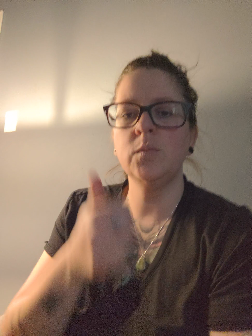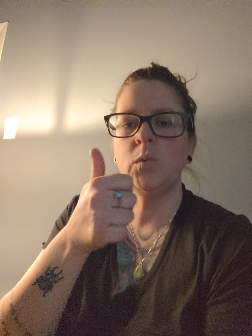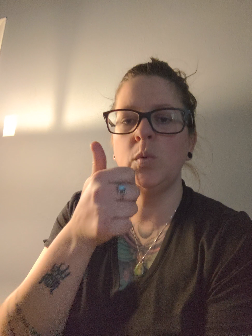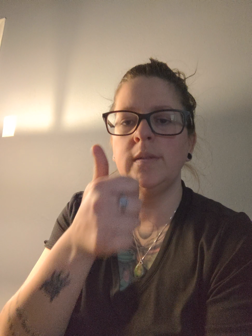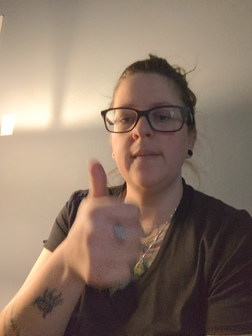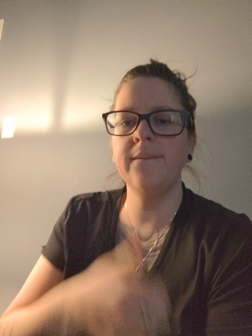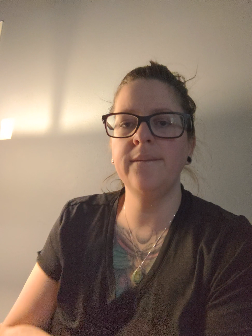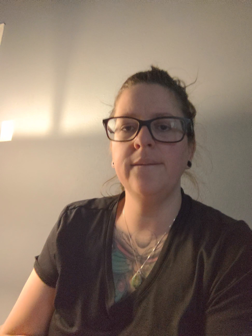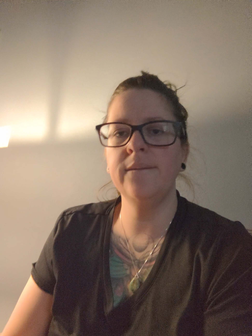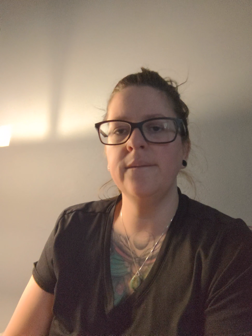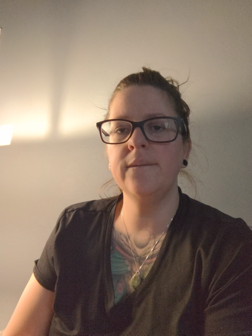yourself